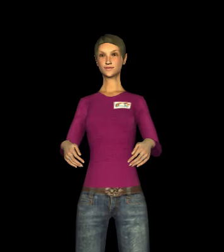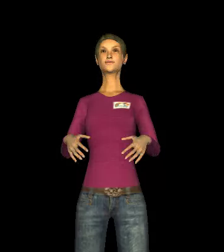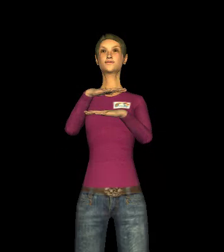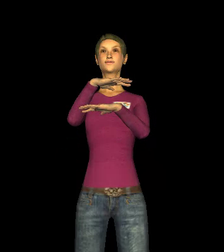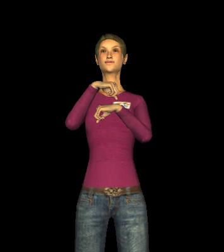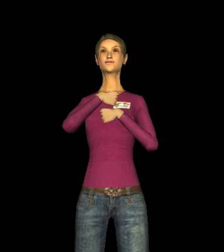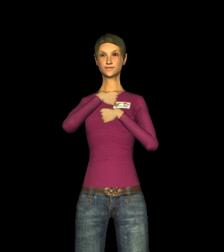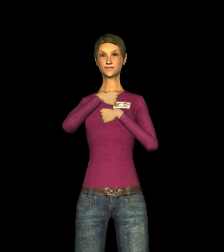يعترف